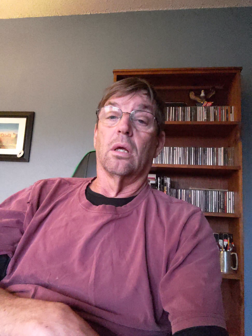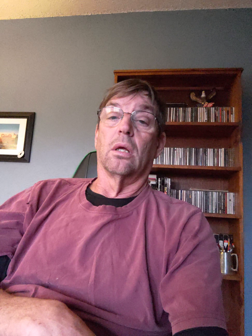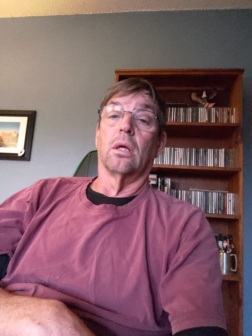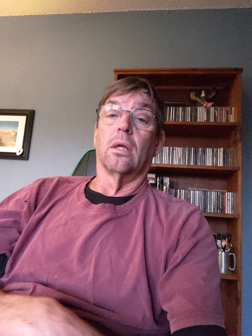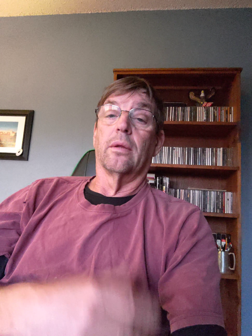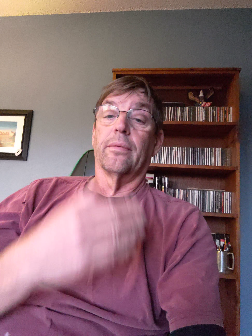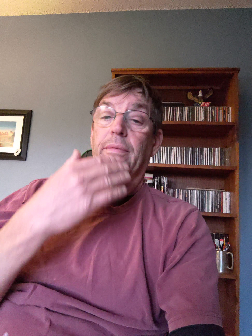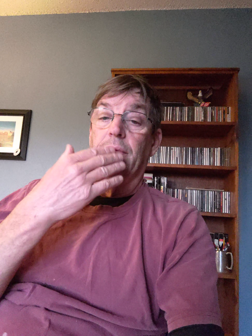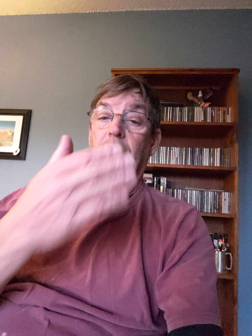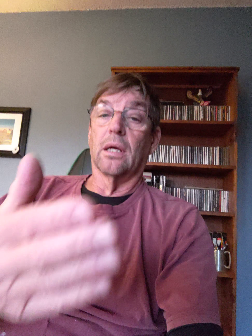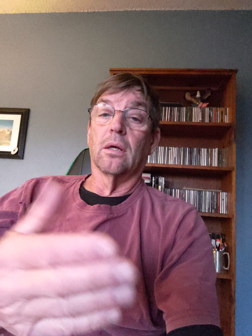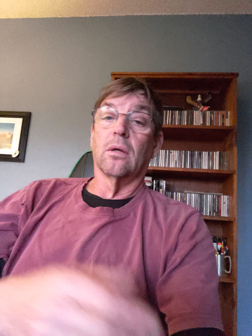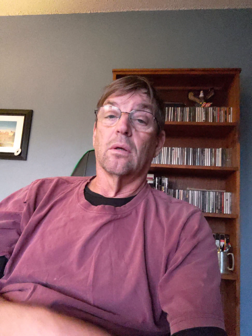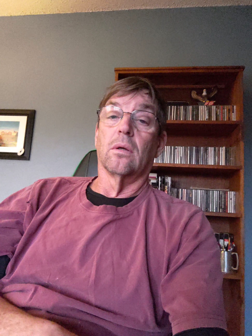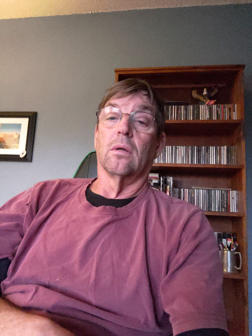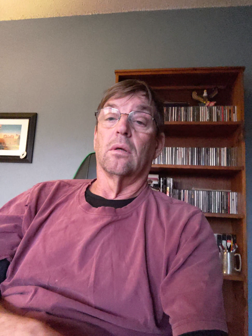thank you